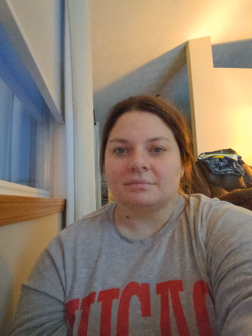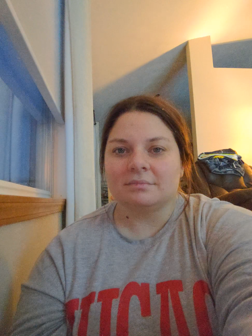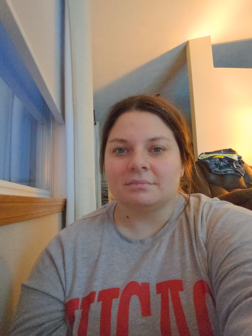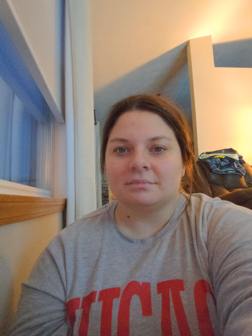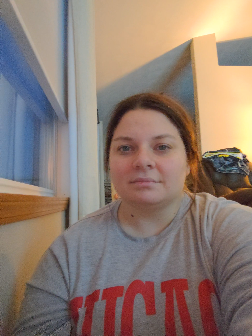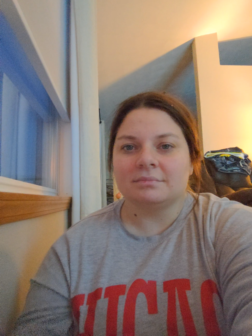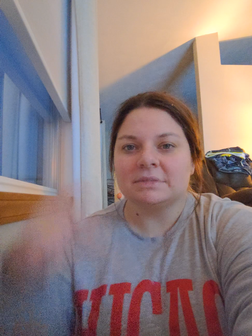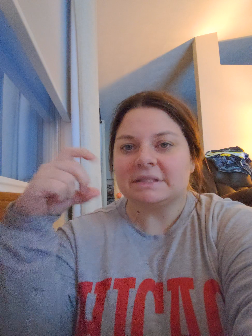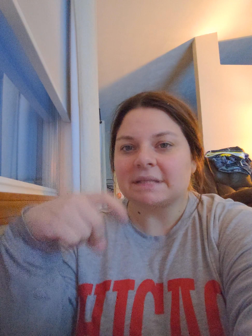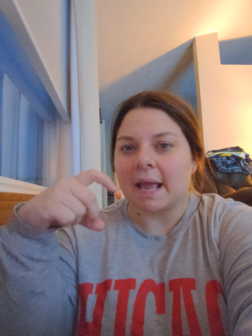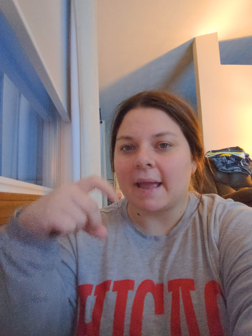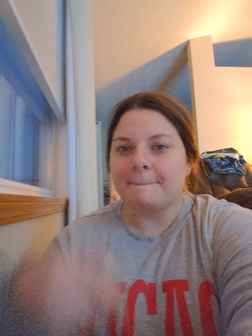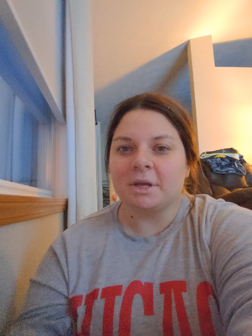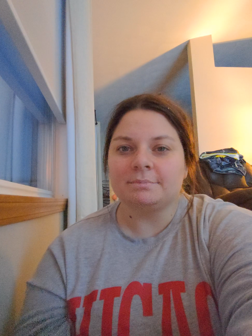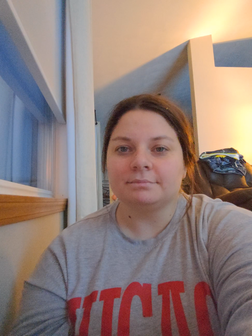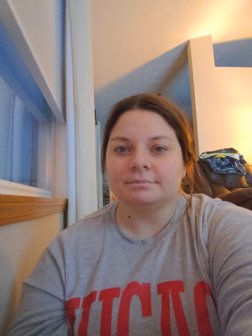time